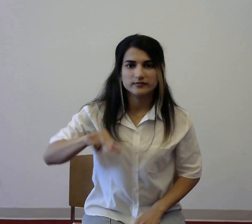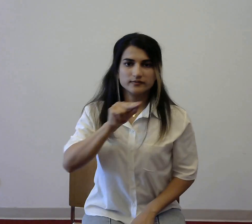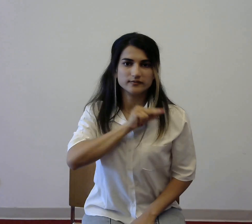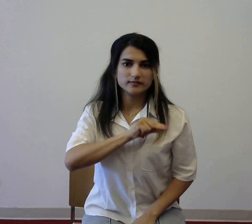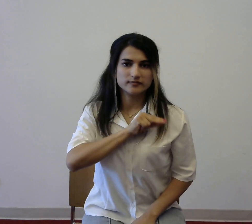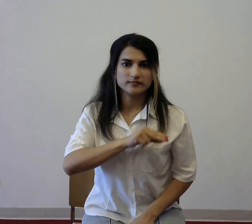işsiz